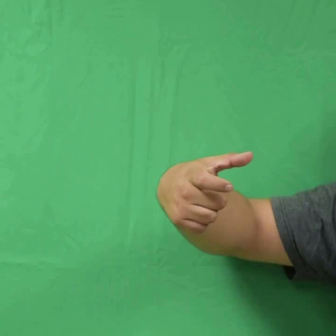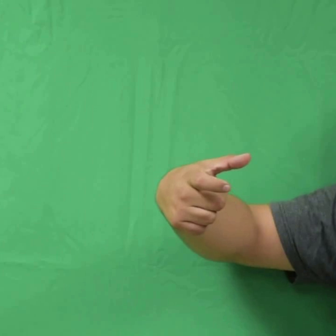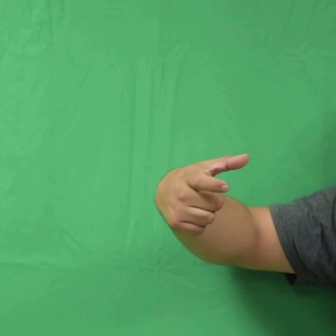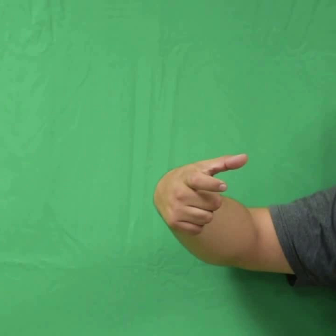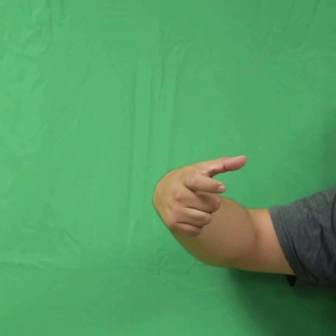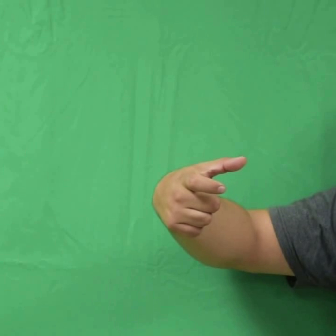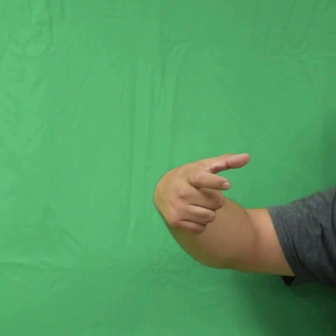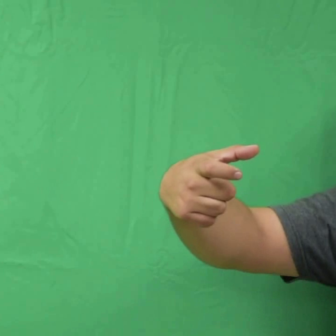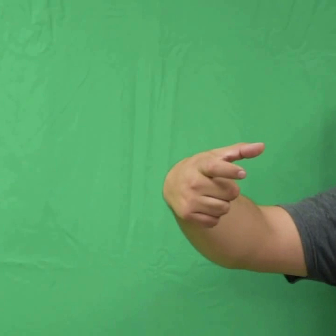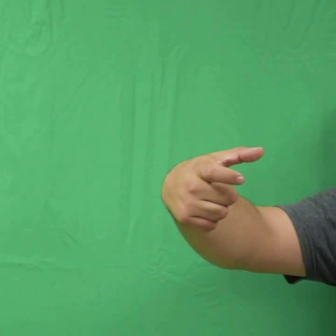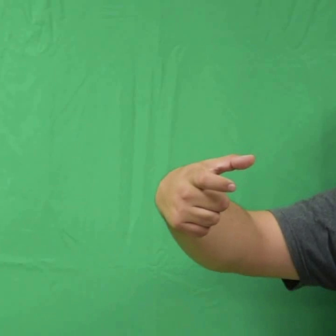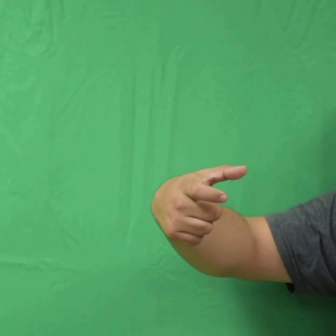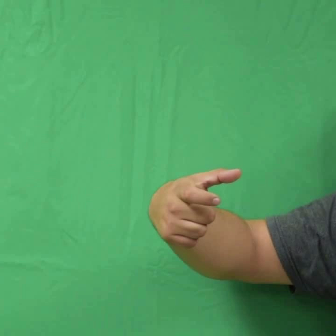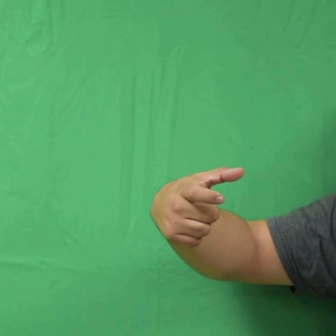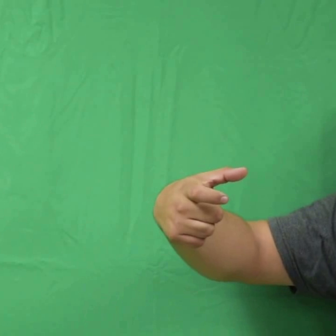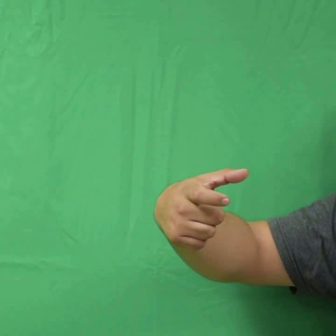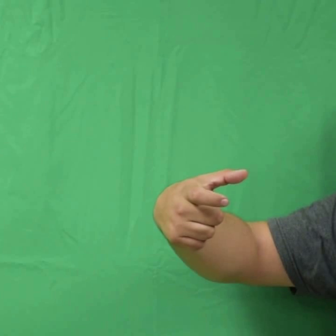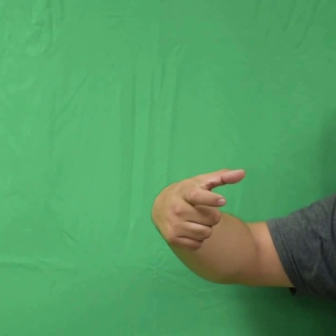X